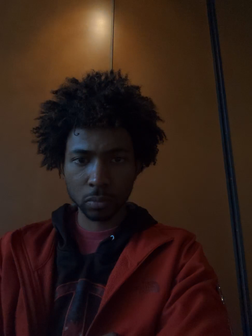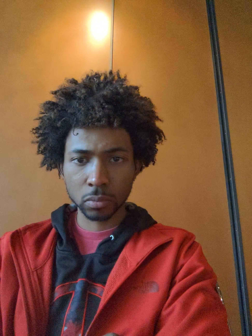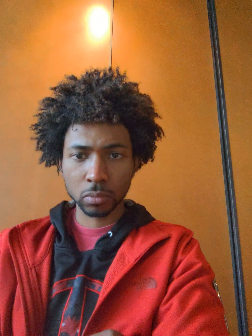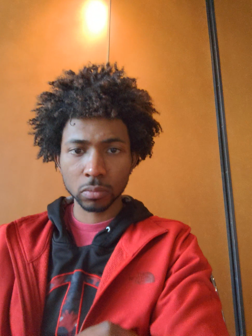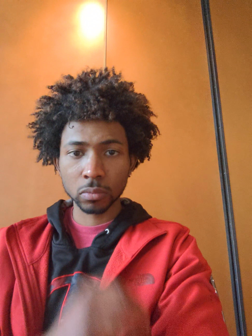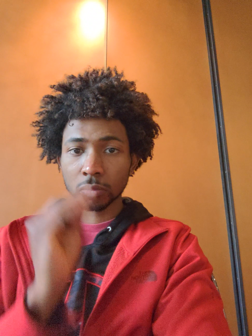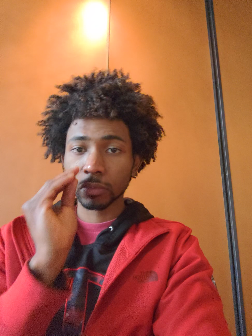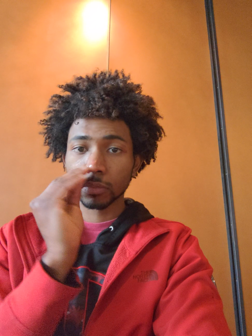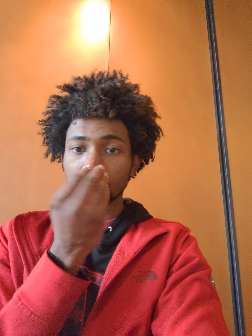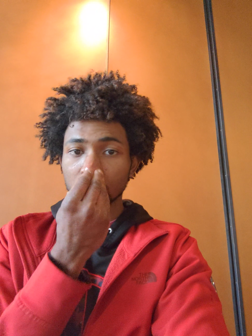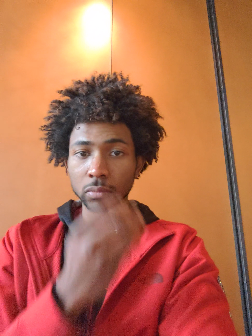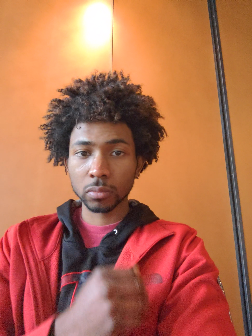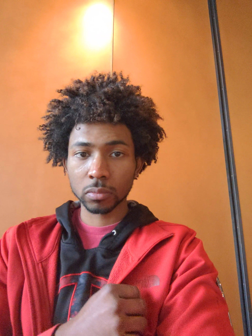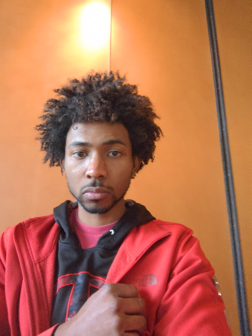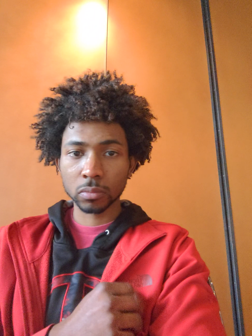flower